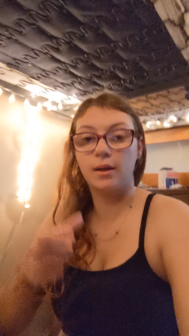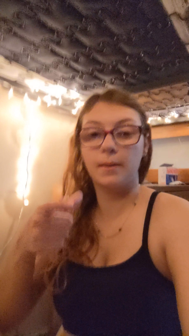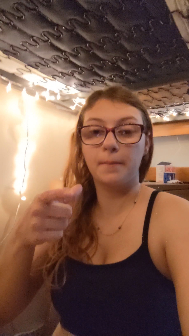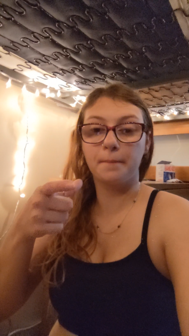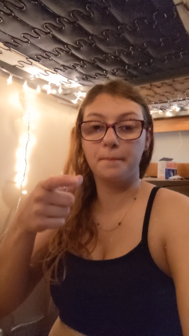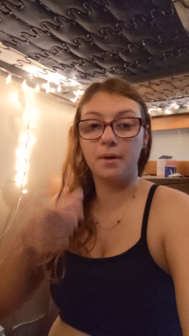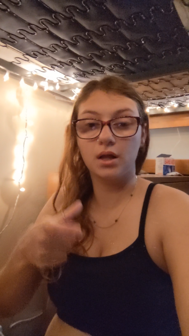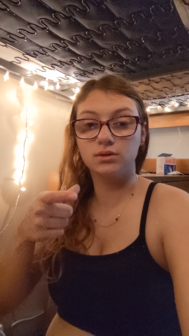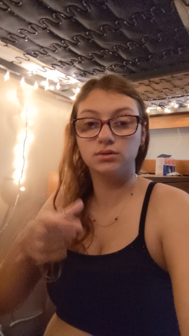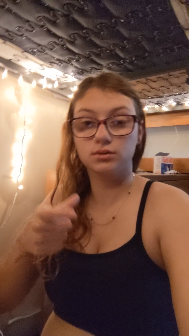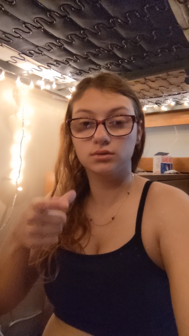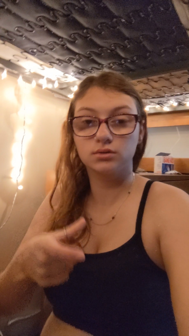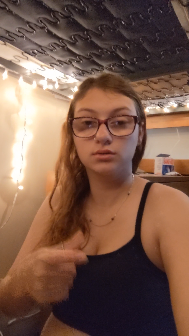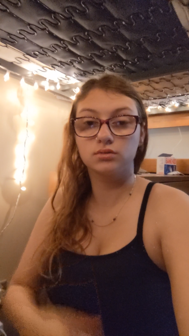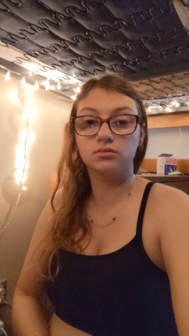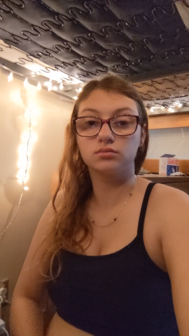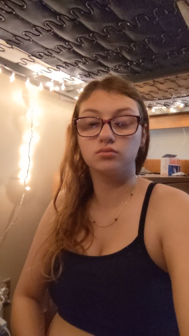plate